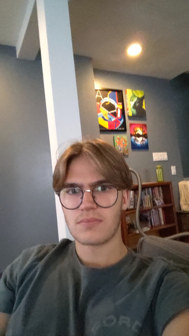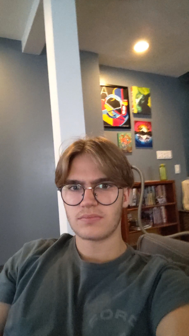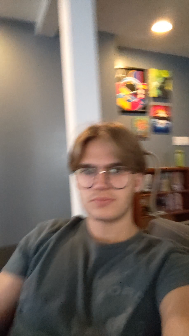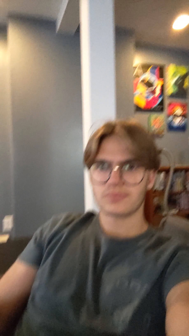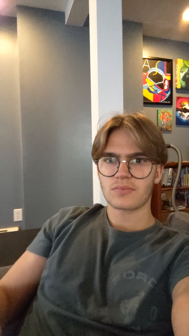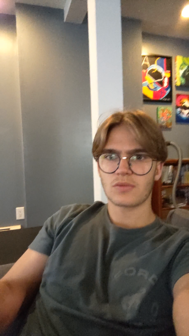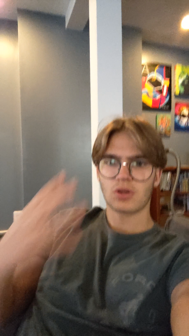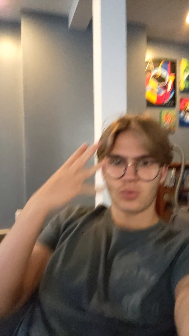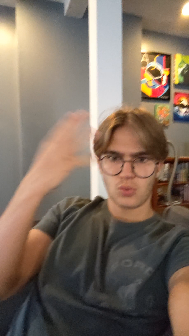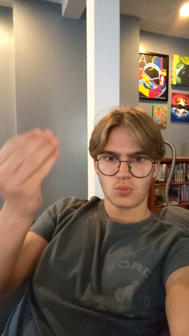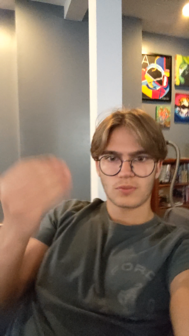going to